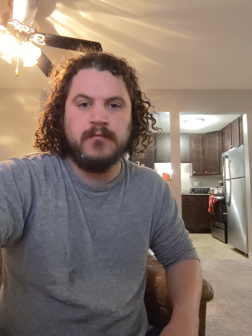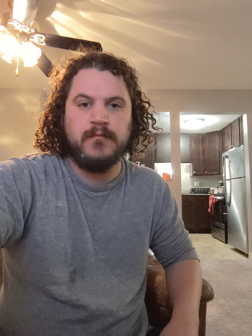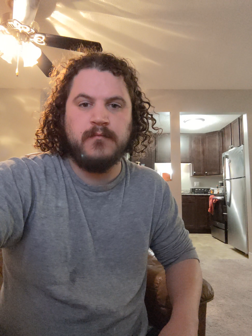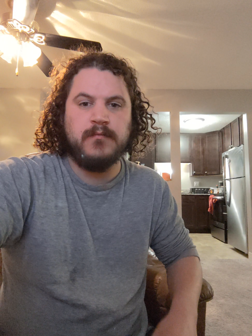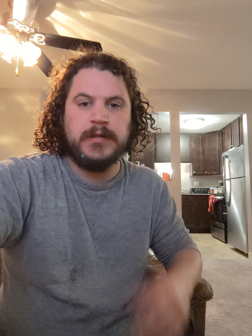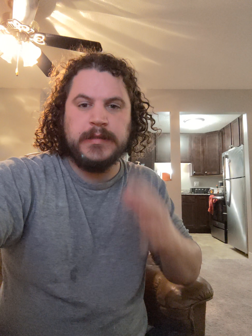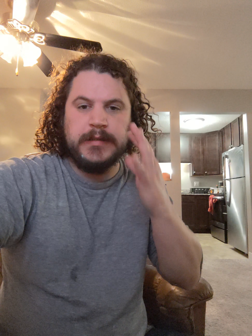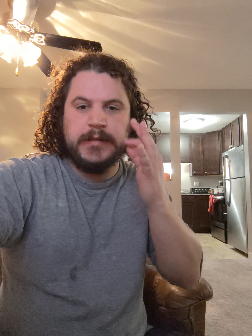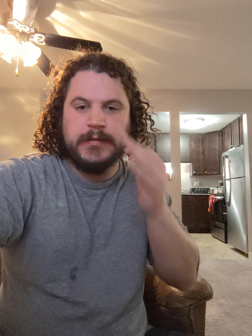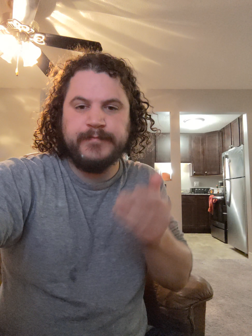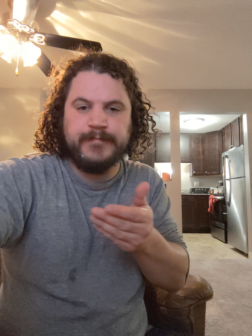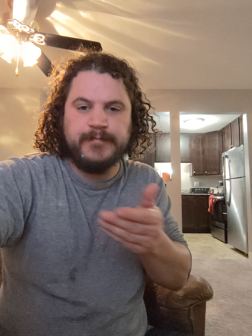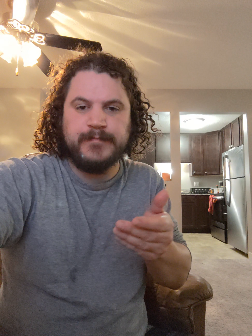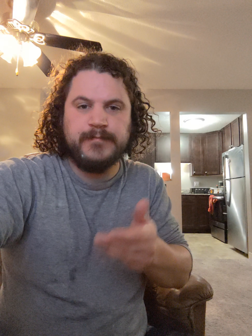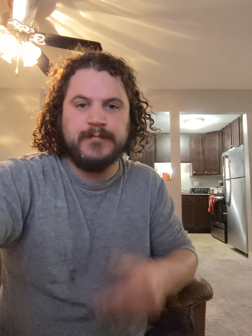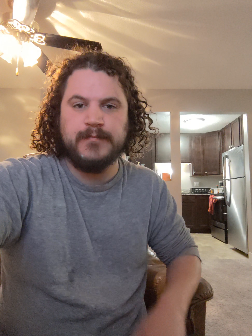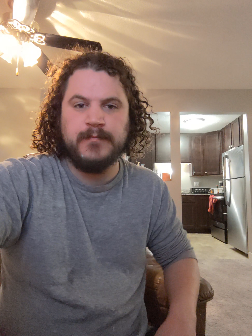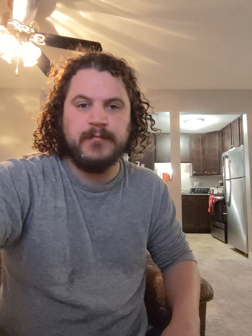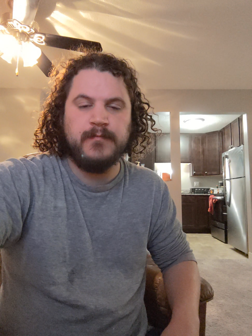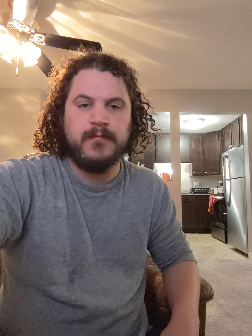kitty